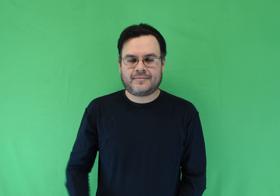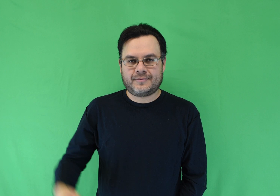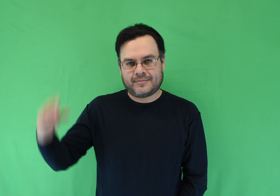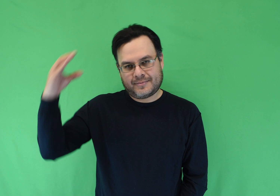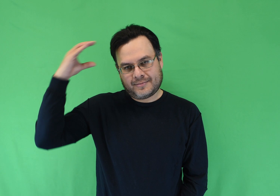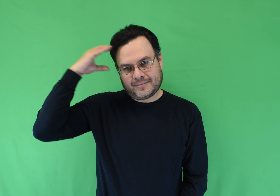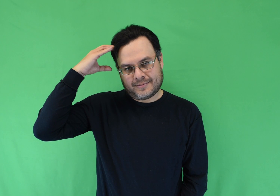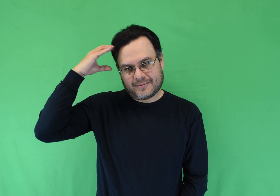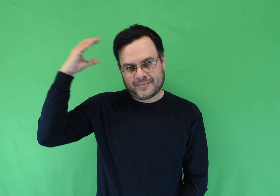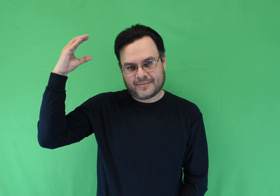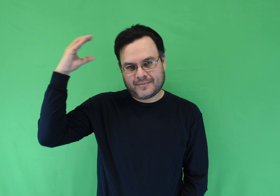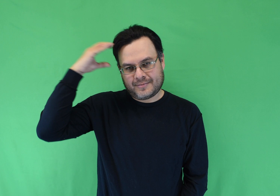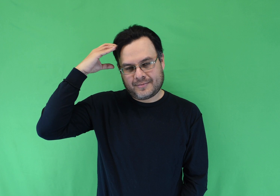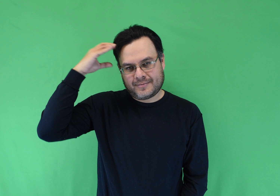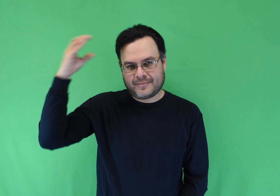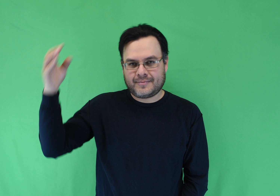conocer